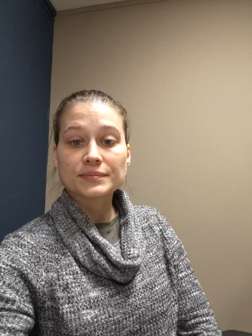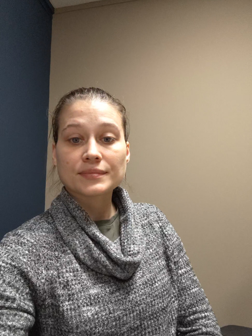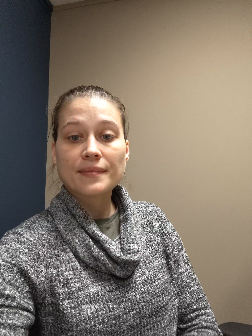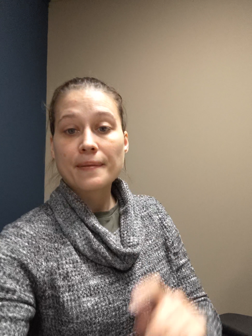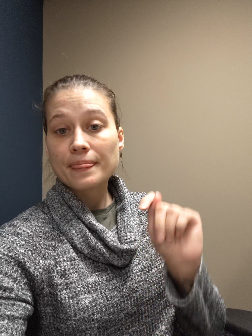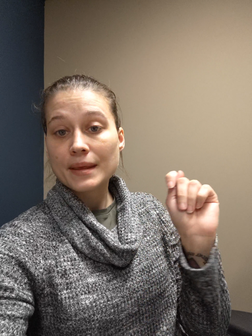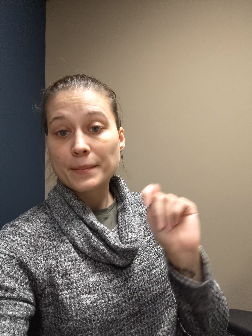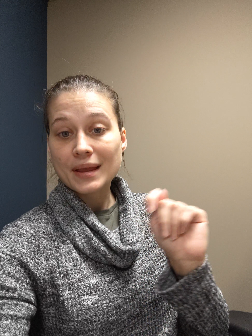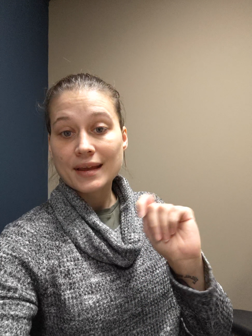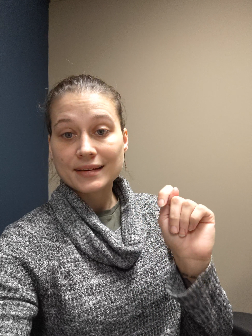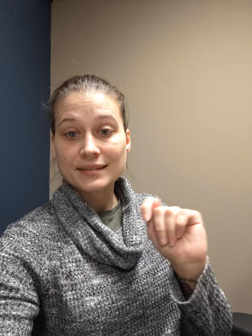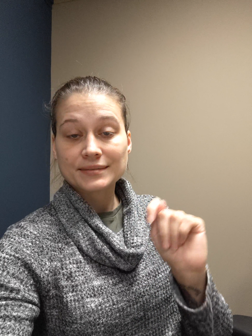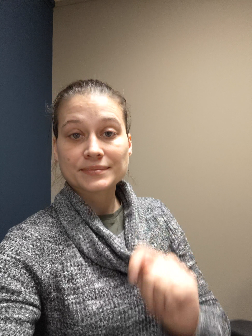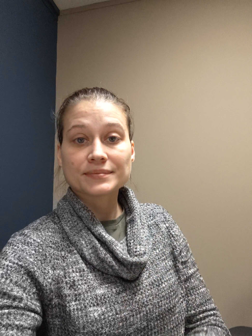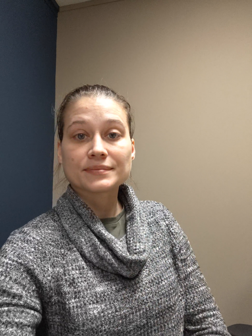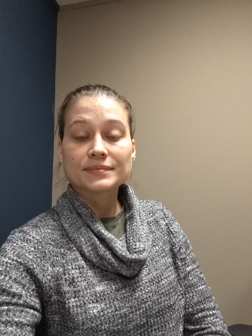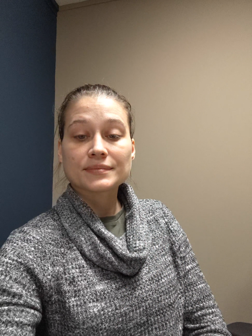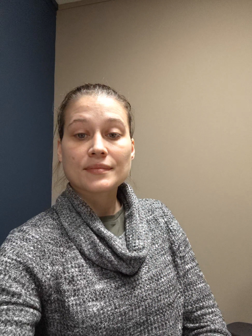potty